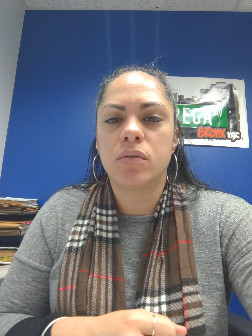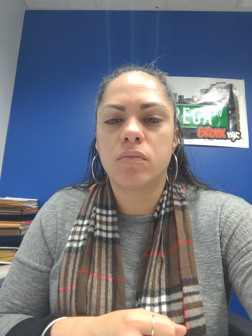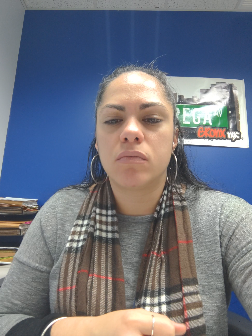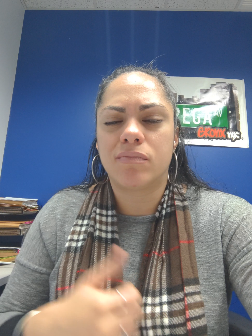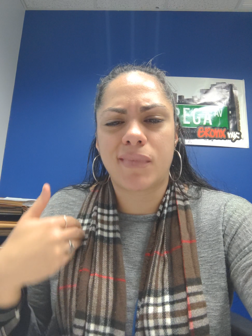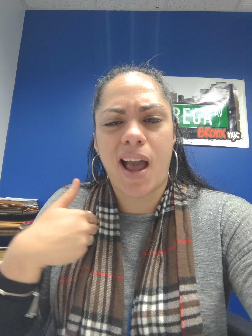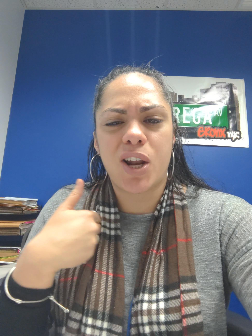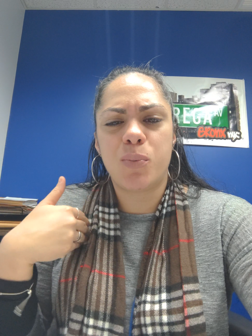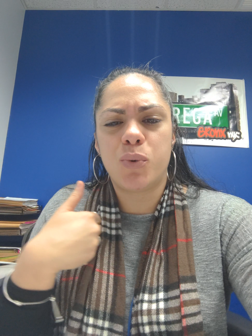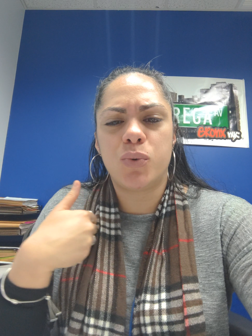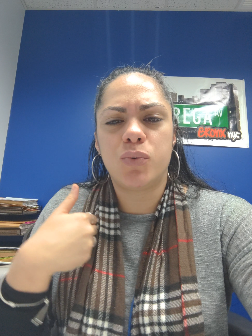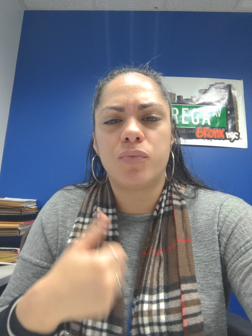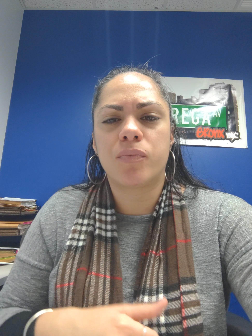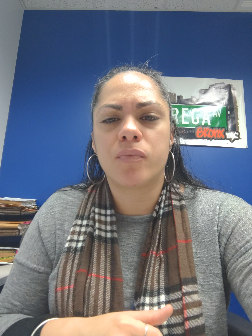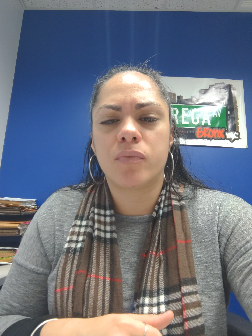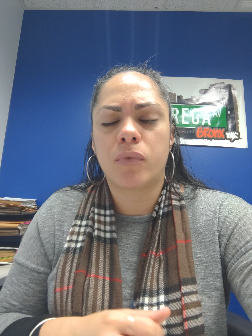animal